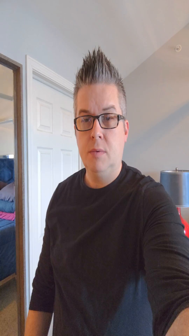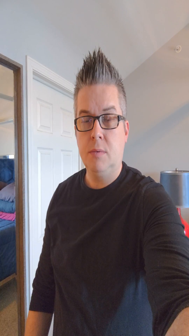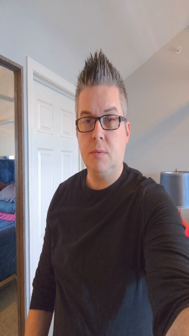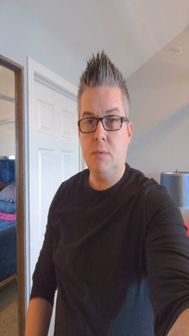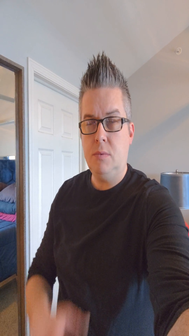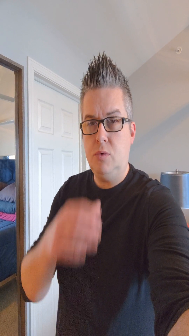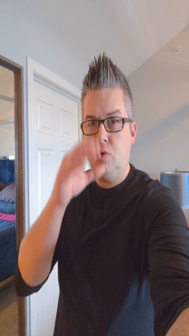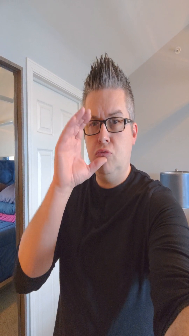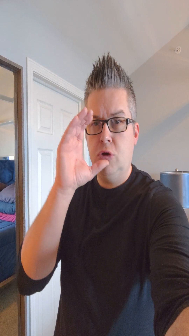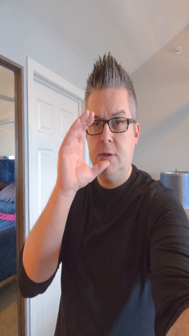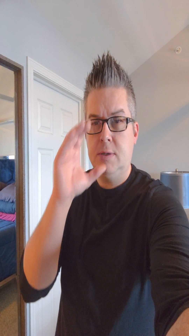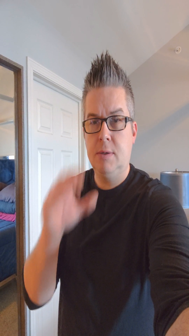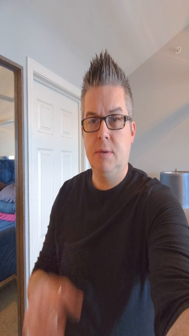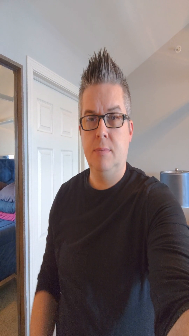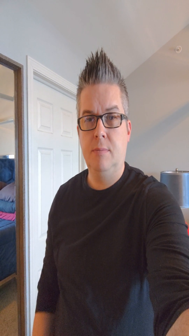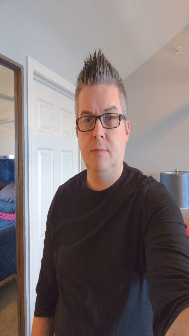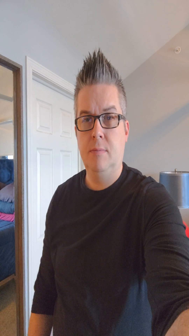drink